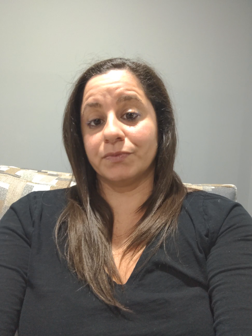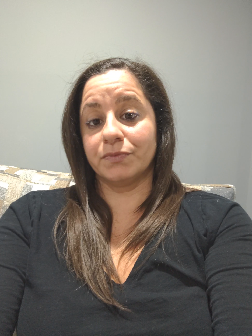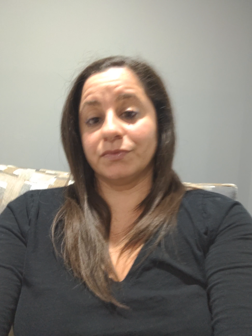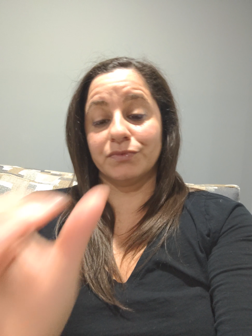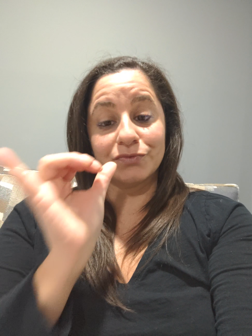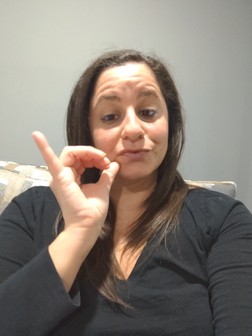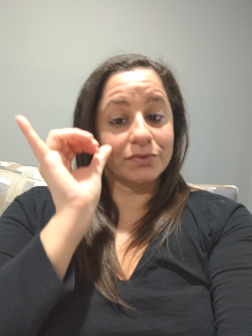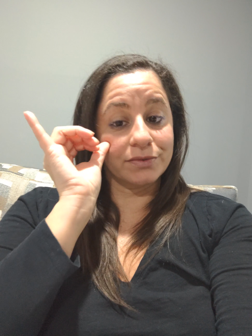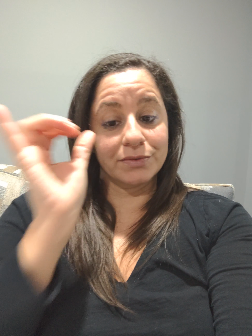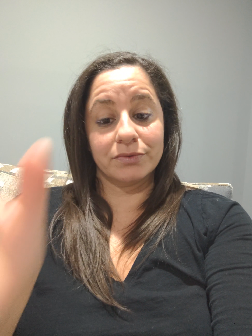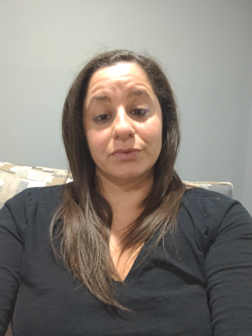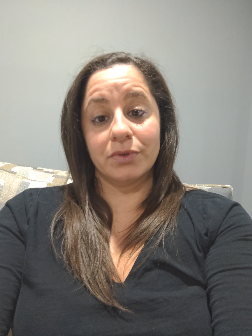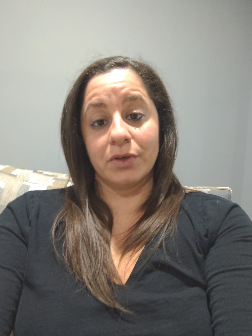yesterday